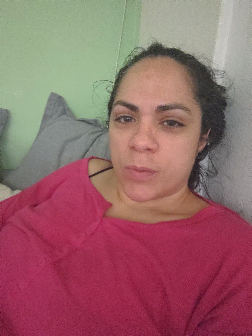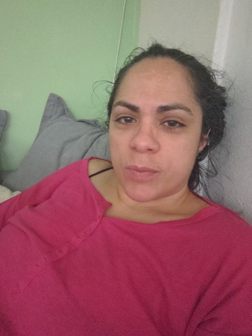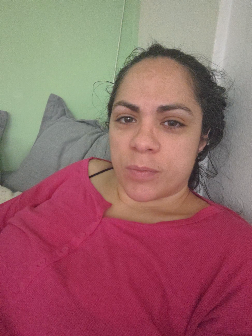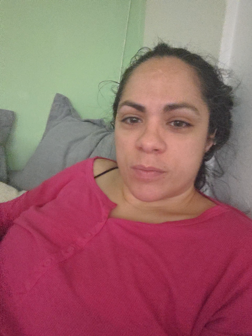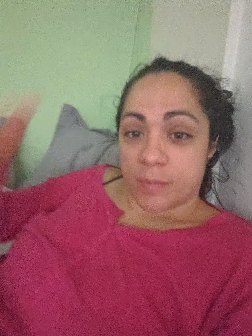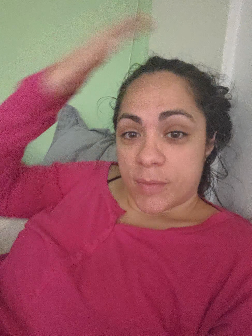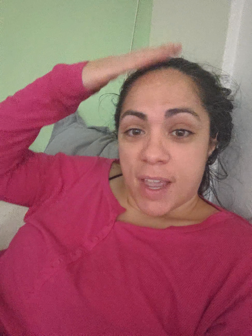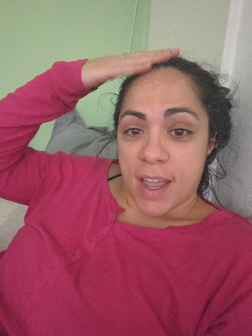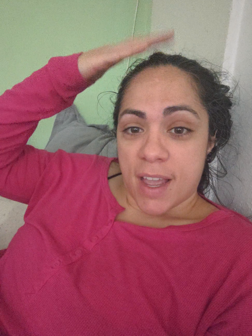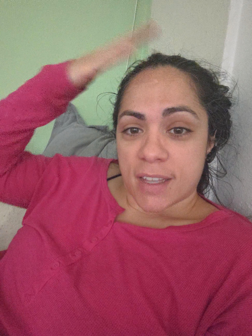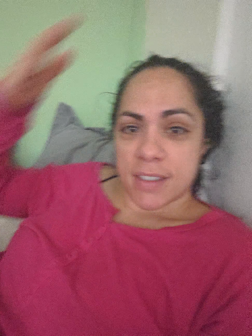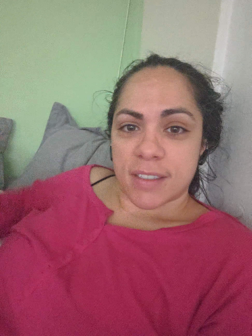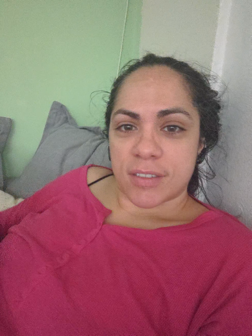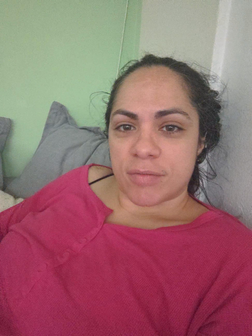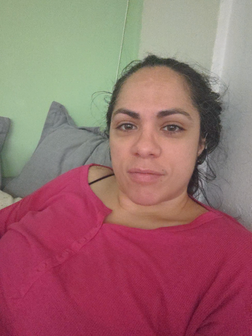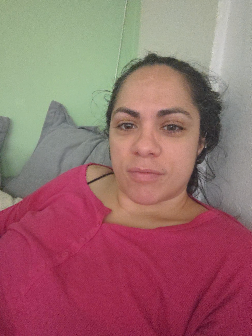hat